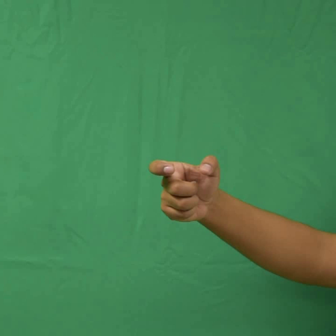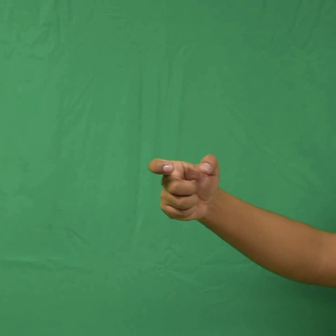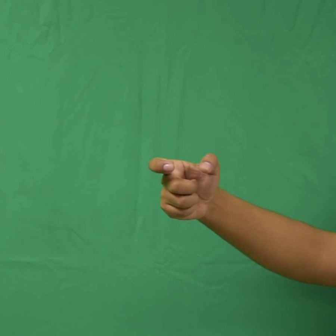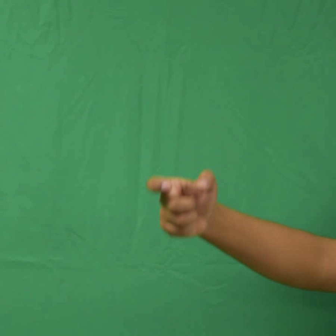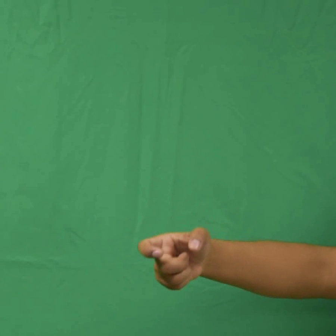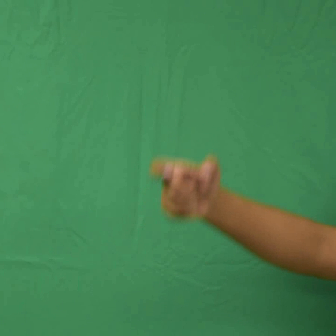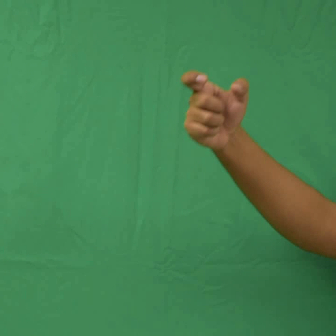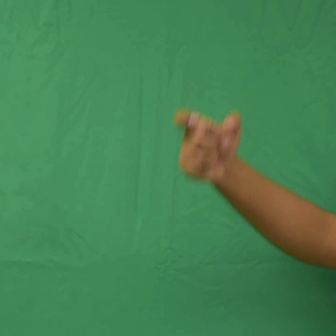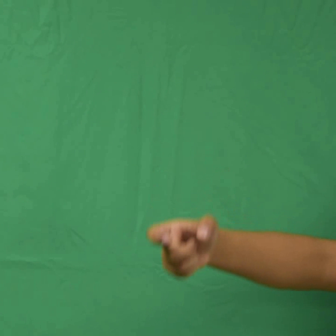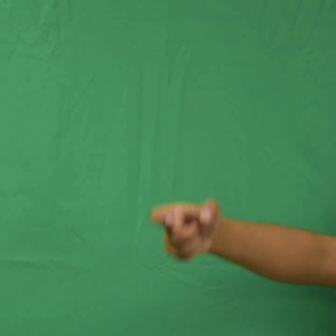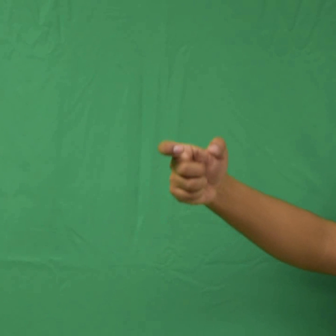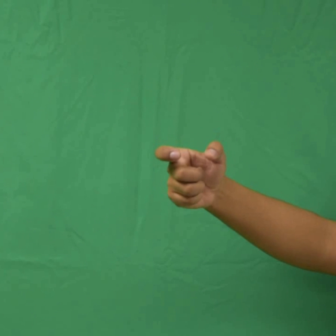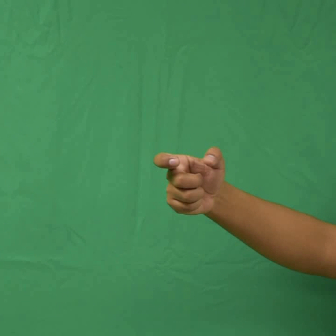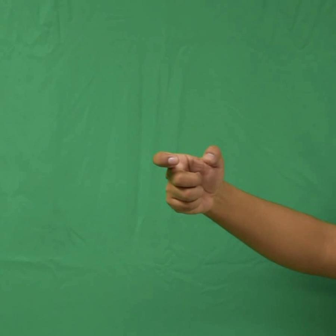Q